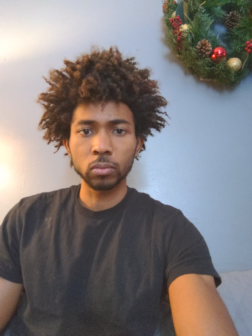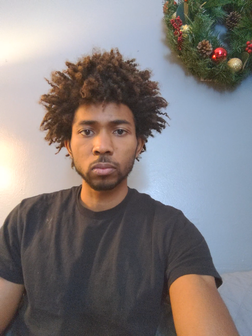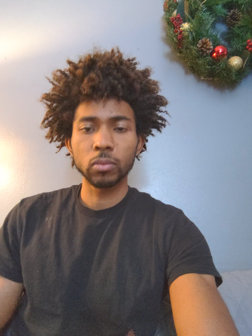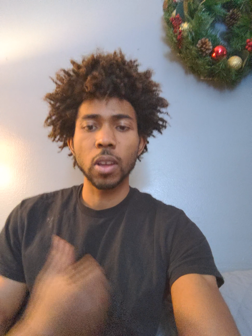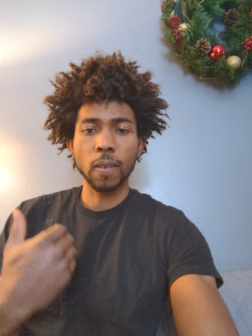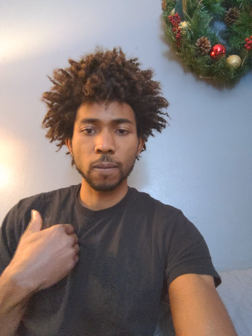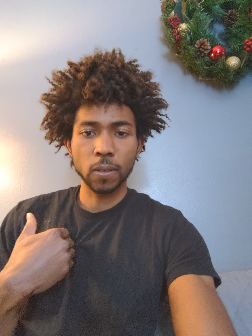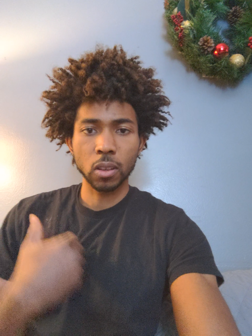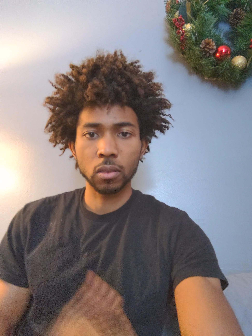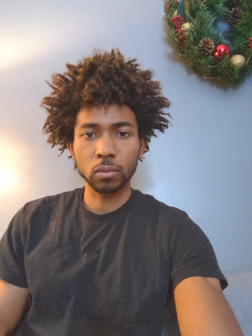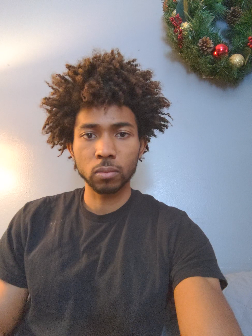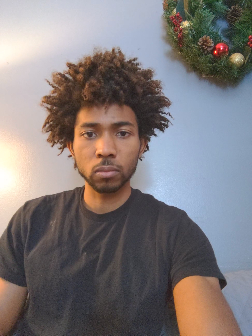have to